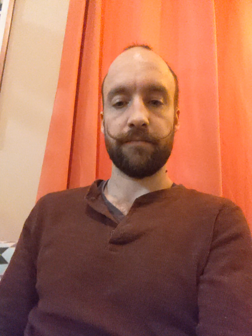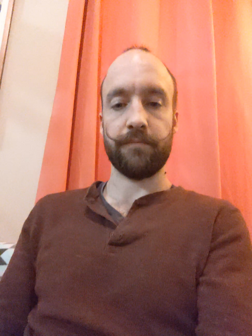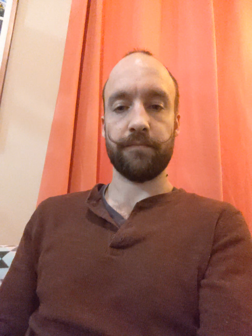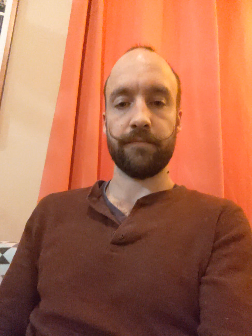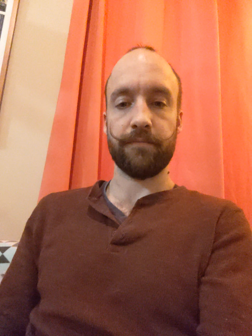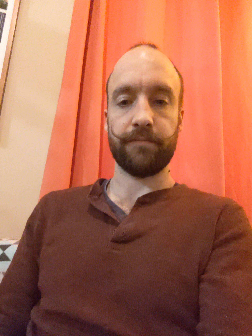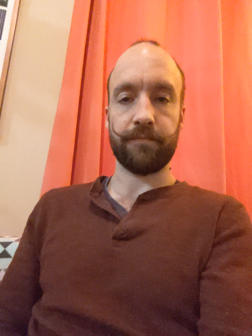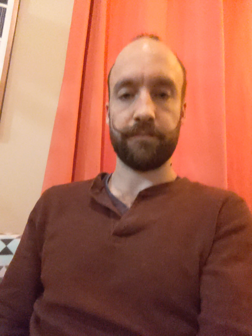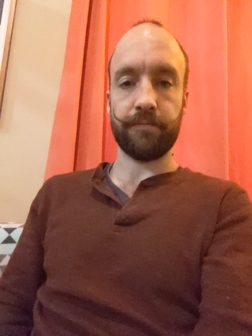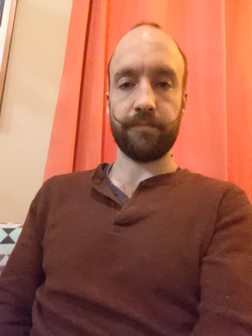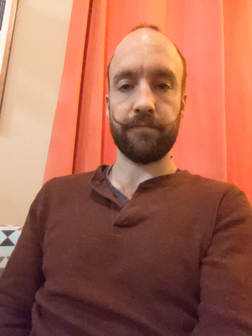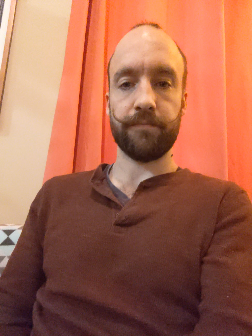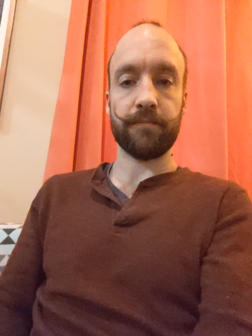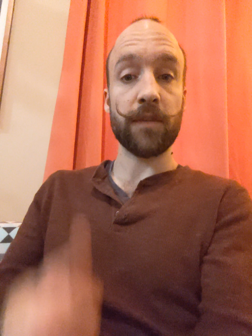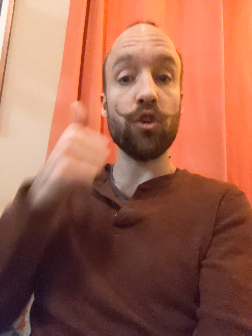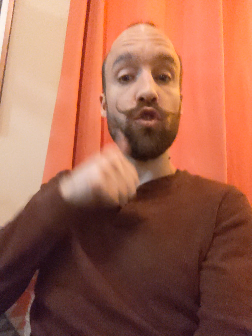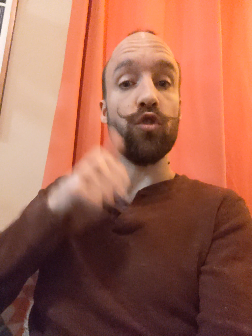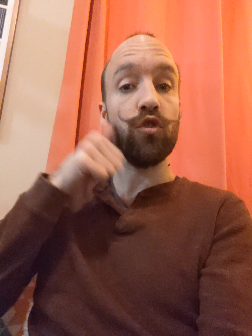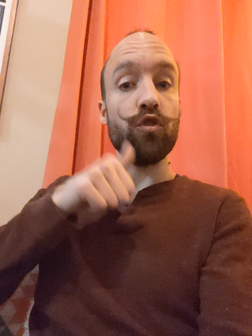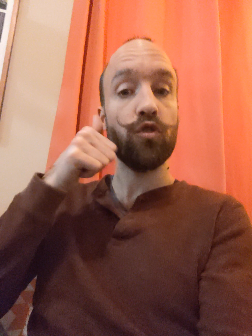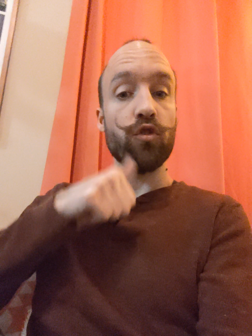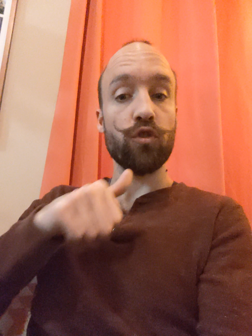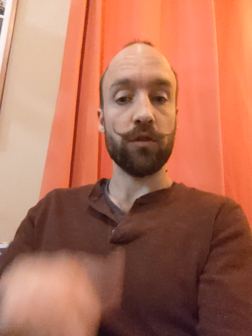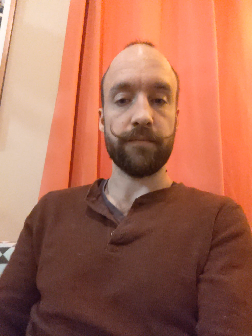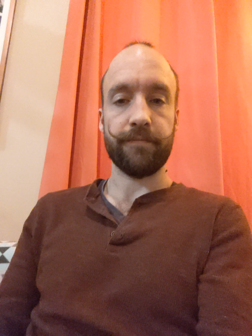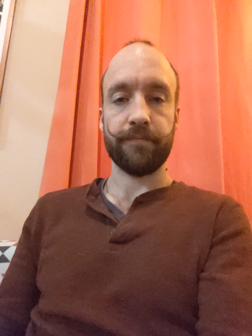girl